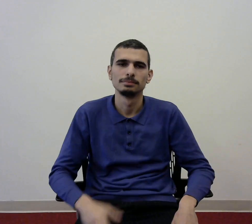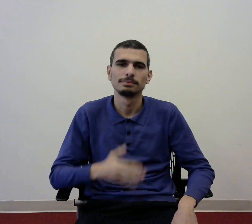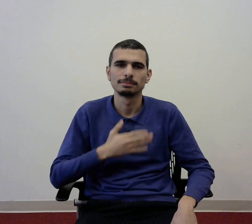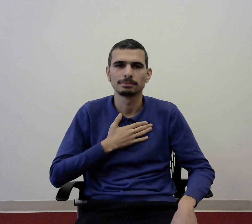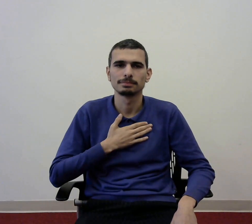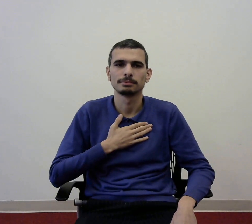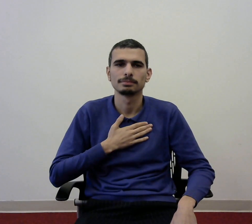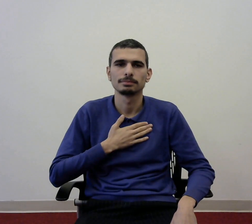mən